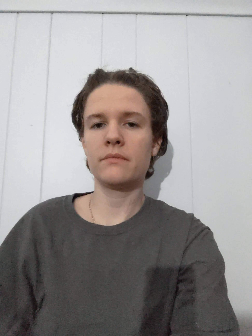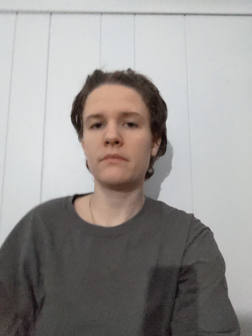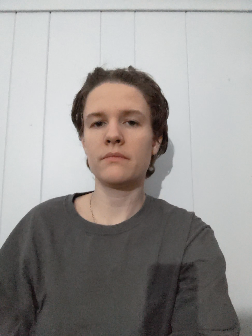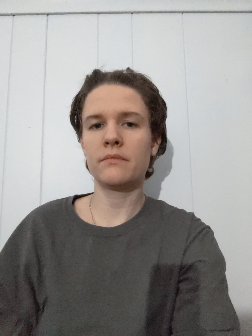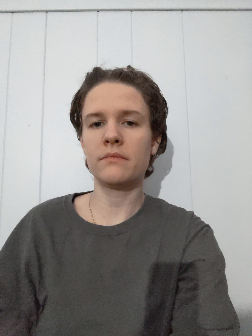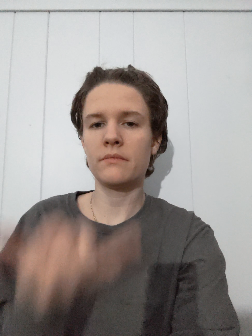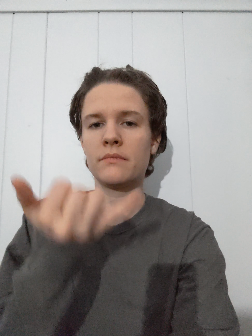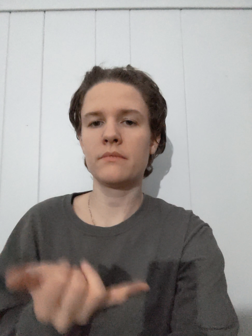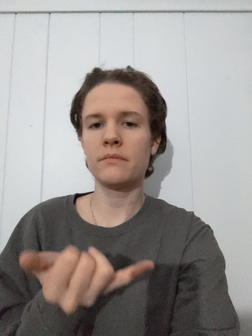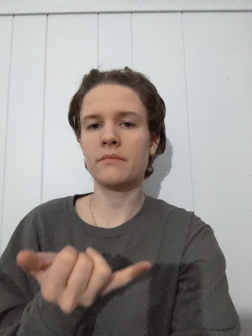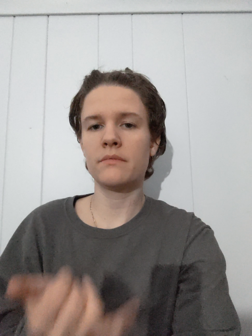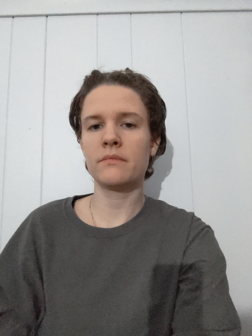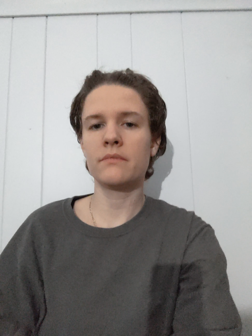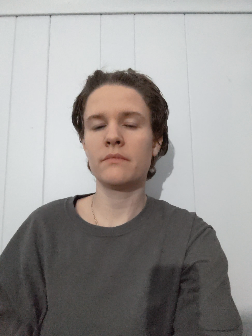now